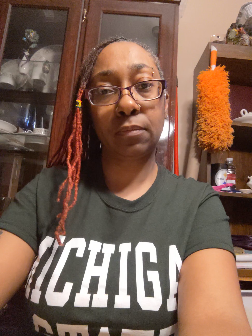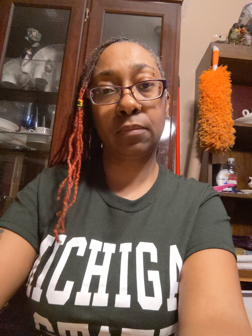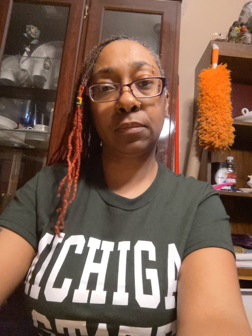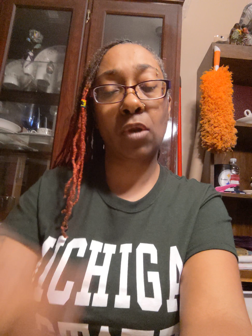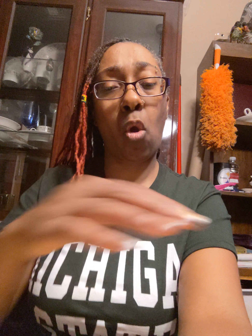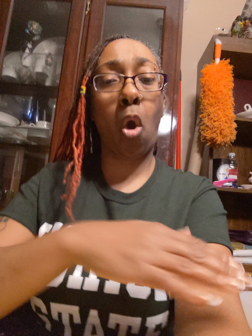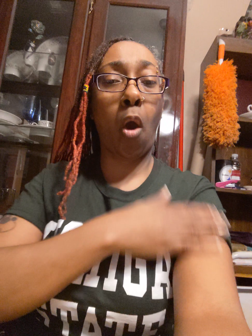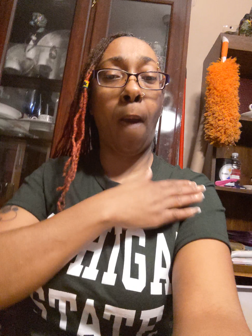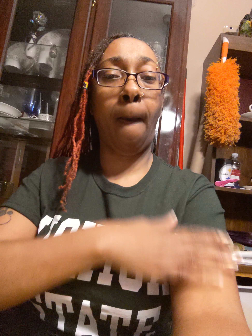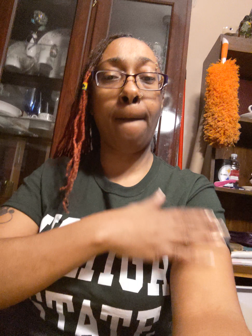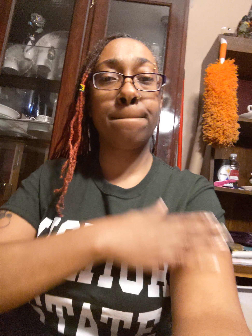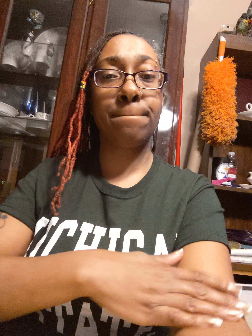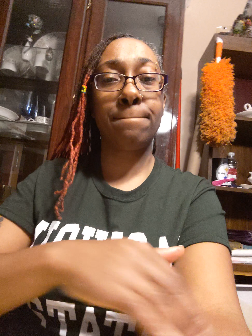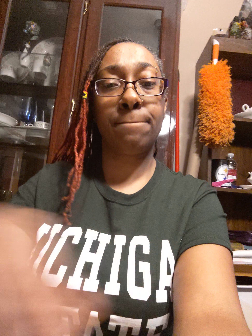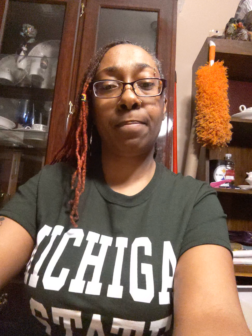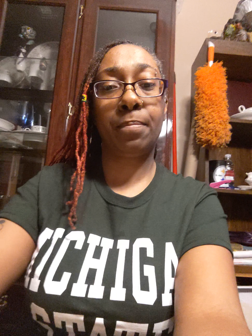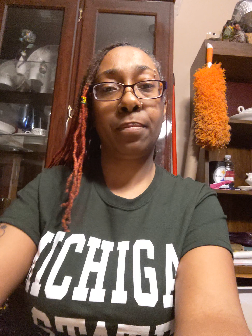arm